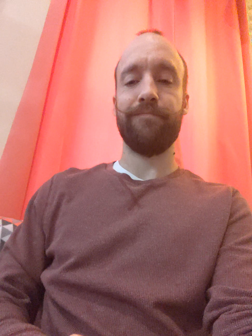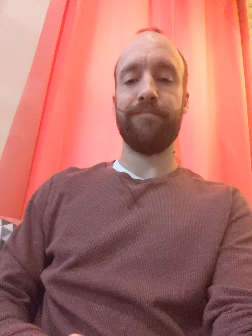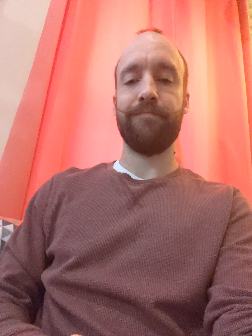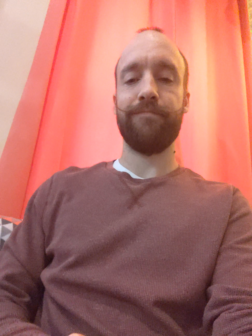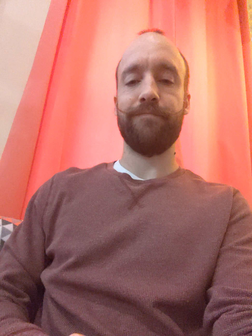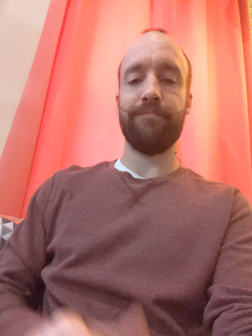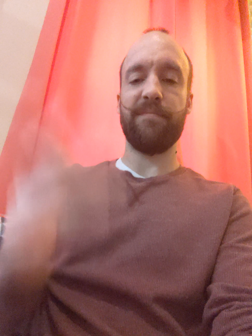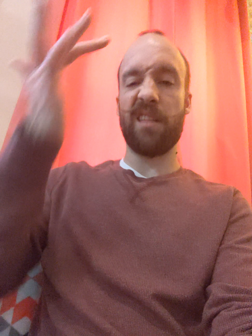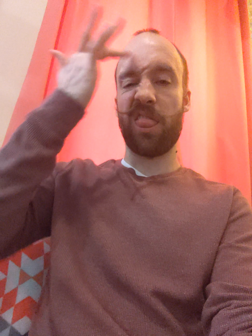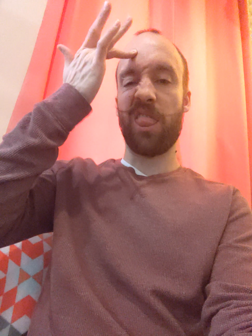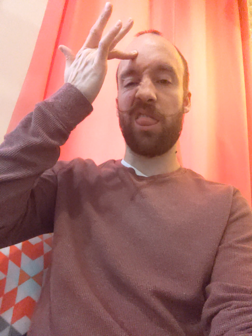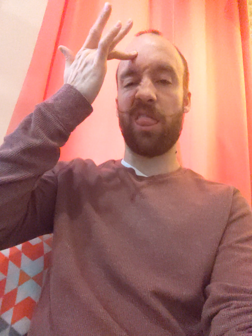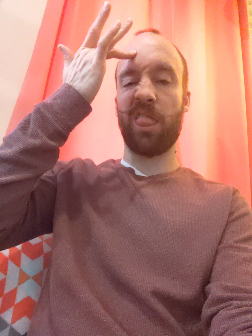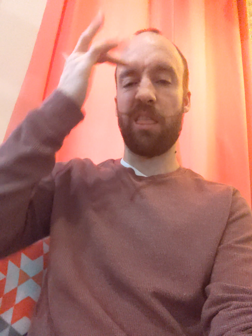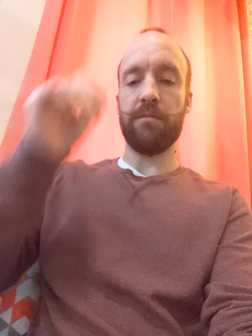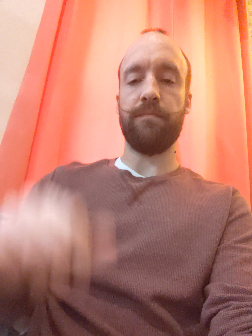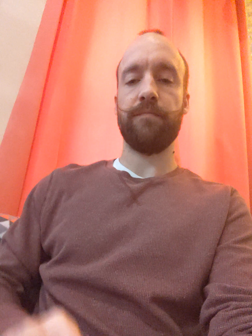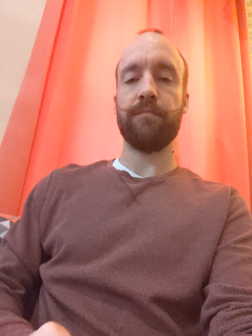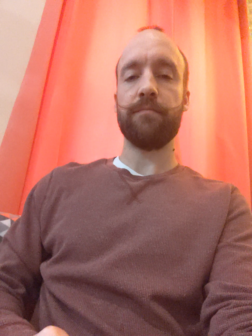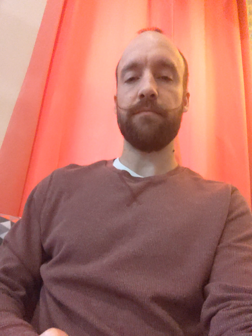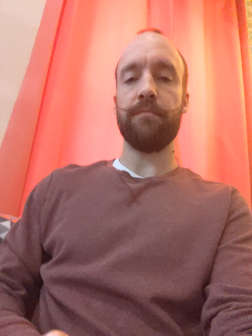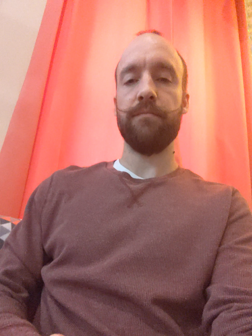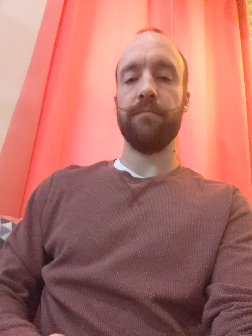sick